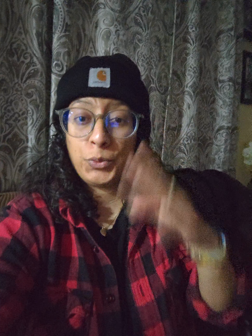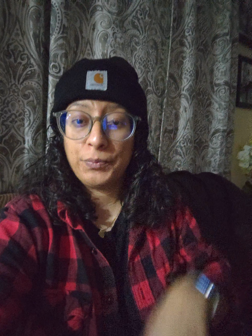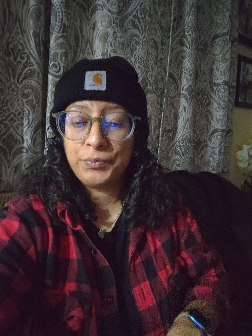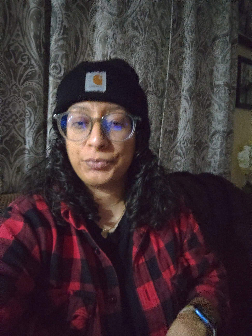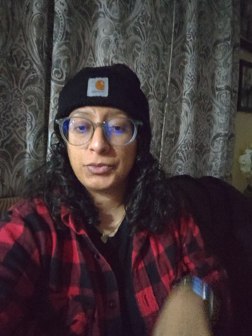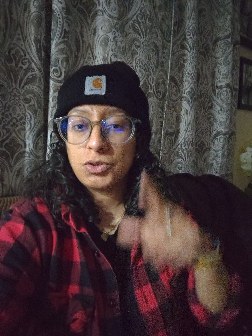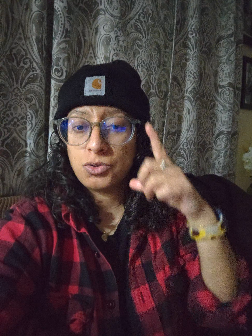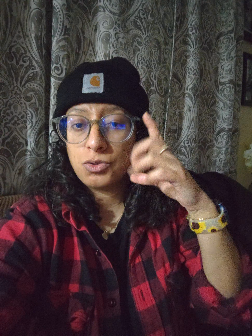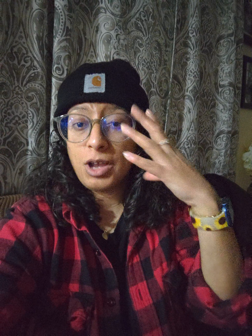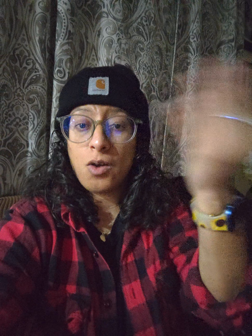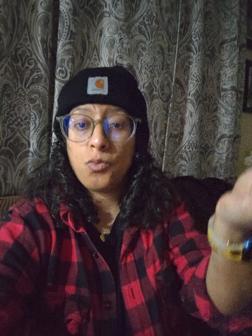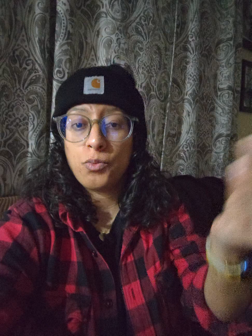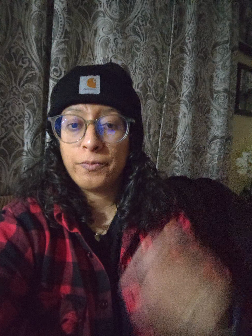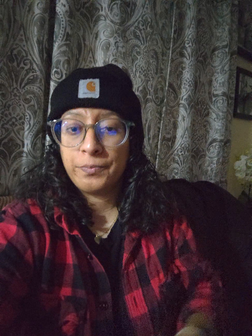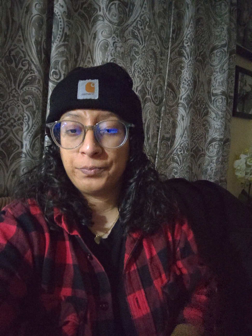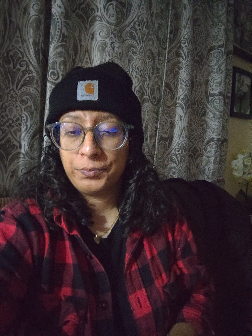go